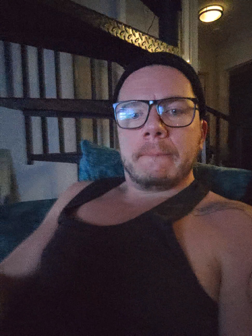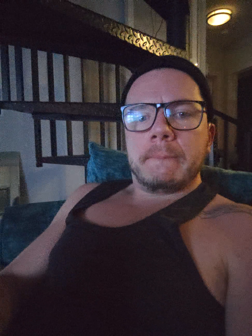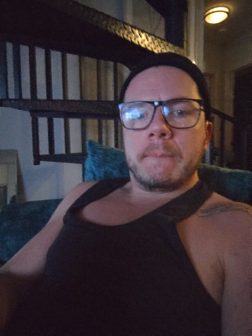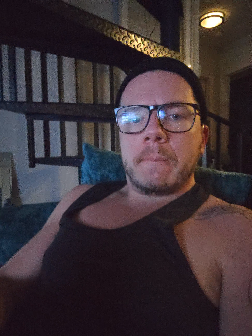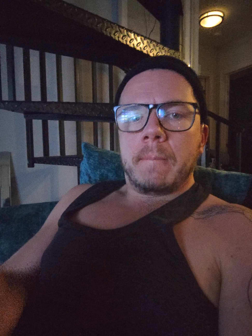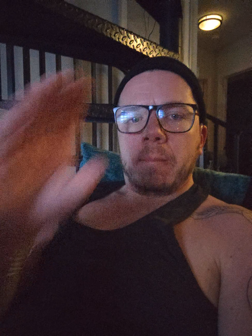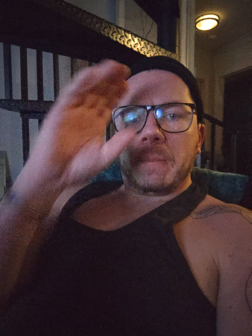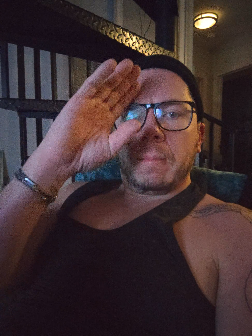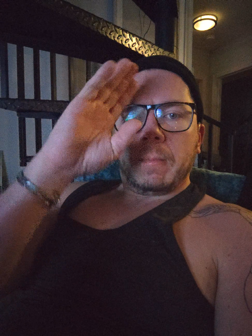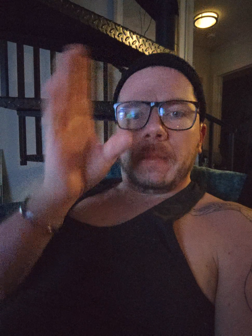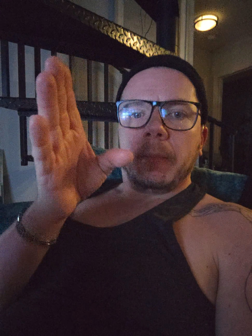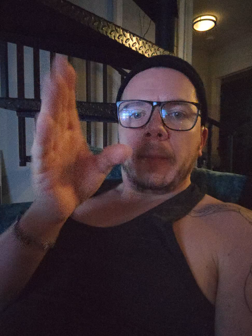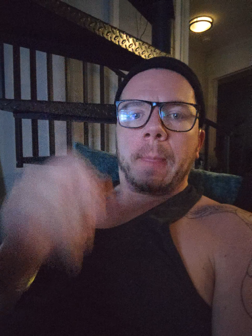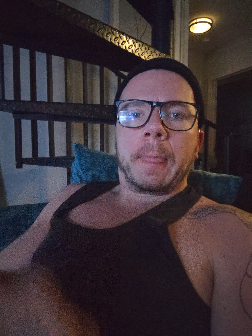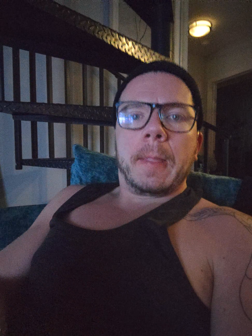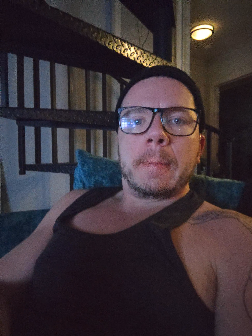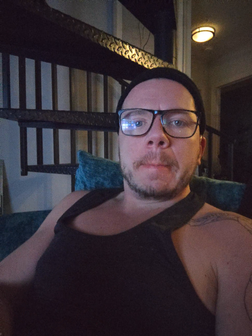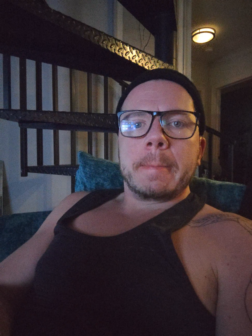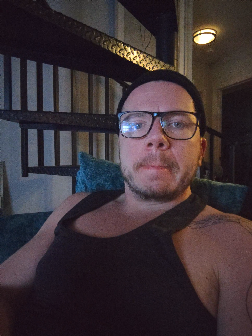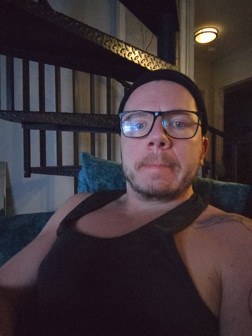hello